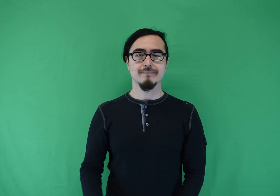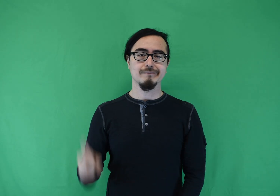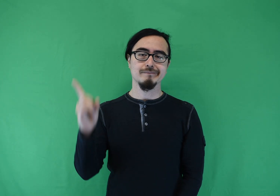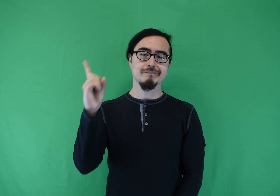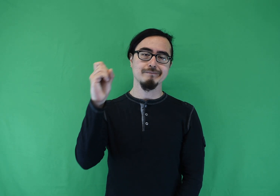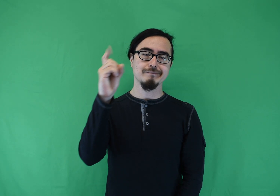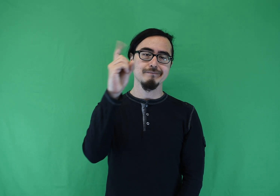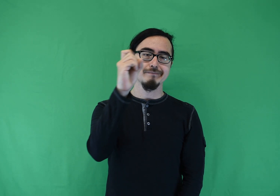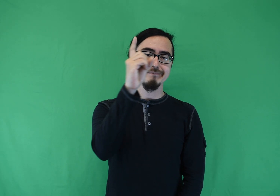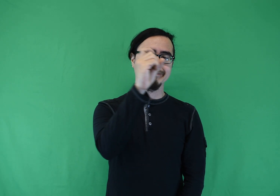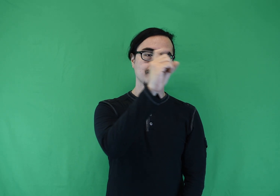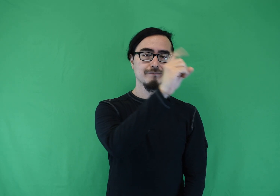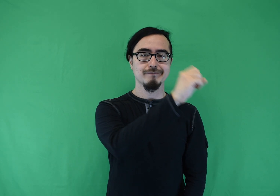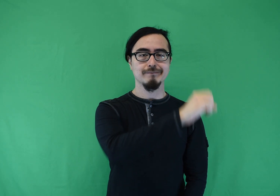difícil